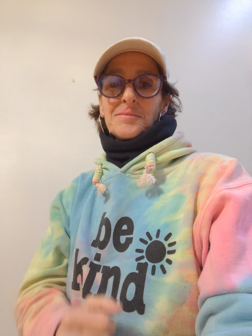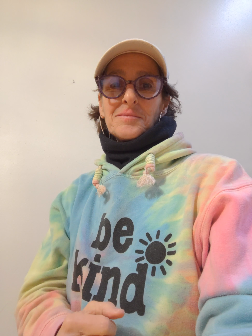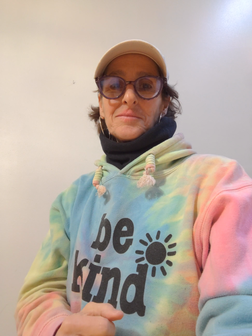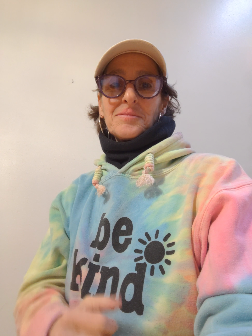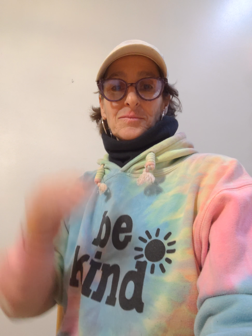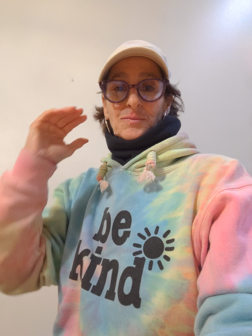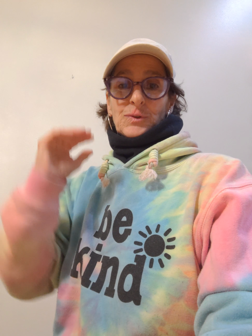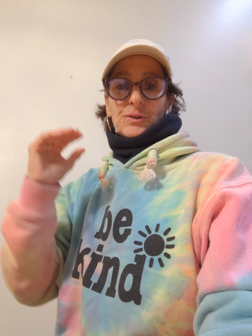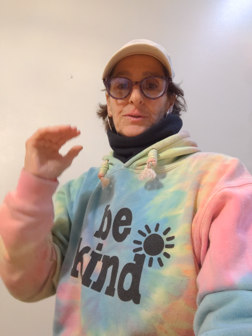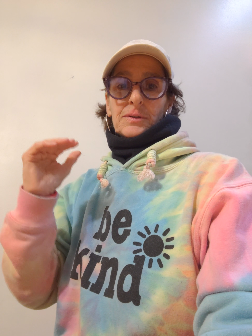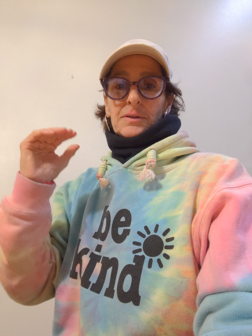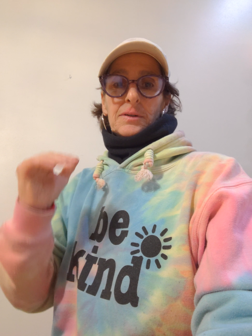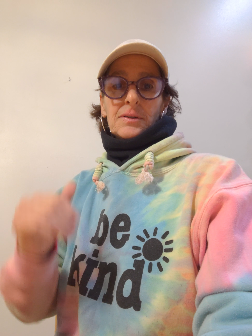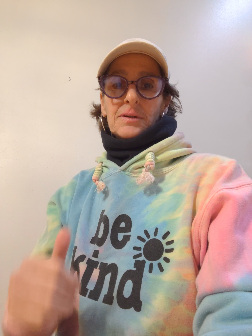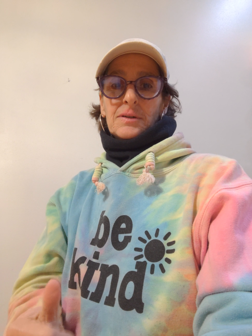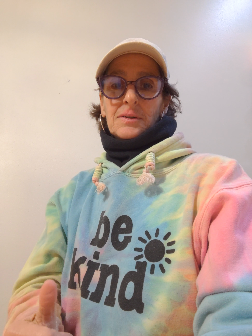child